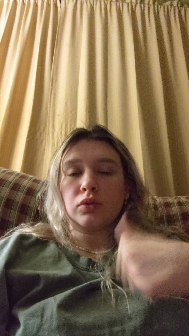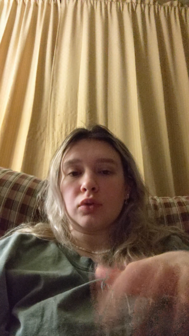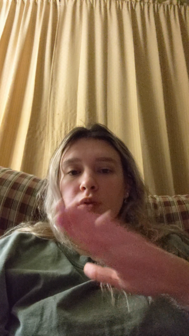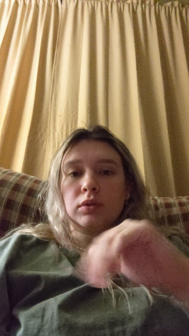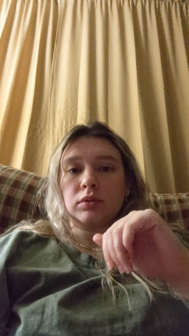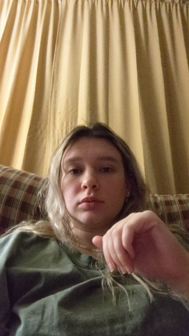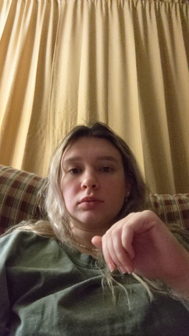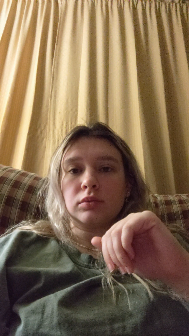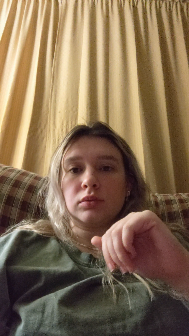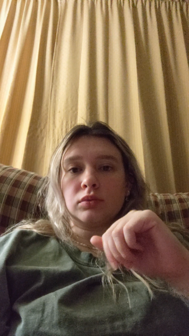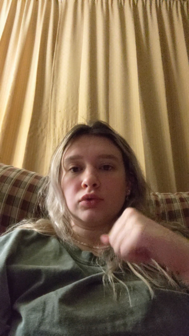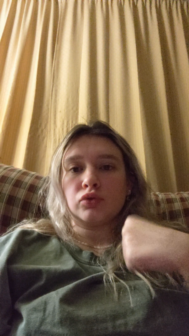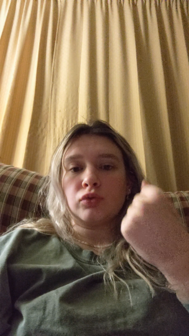drive